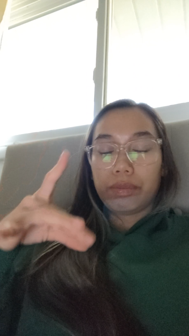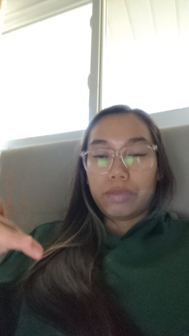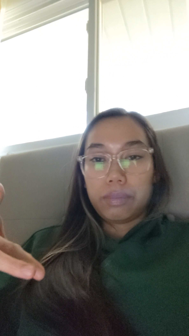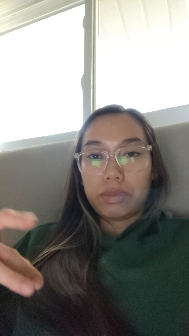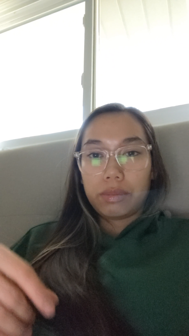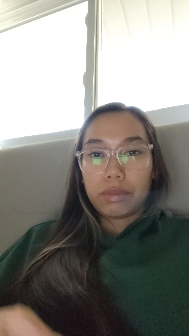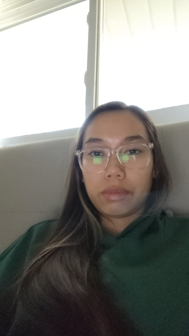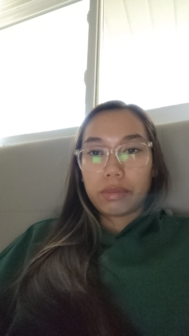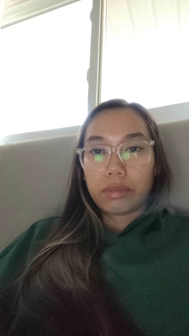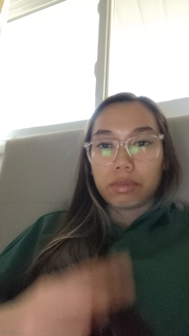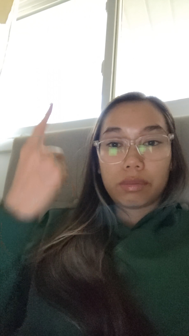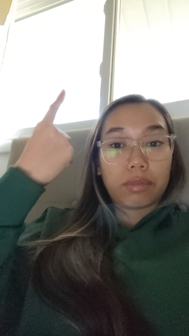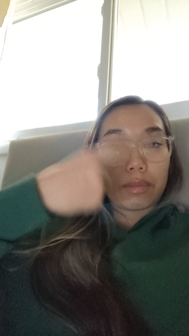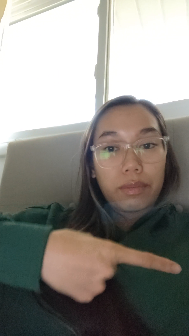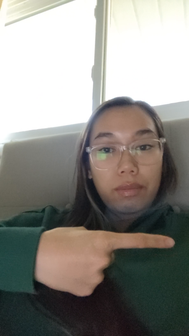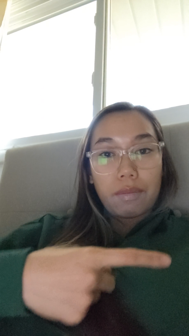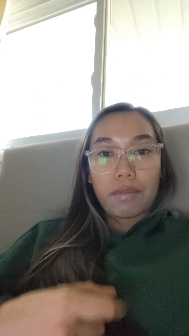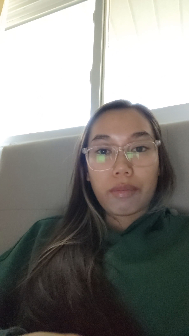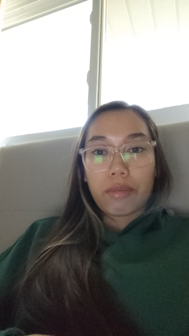day